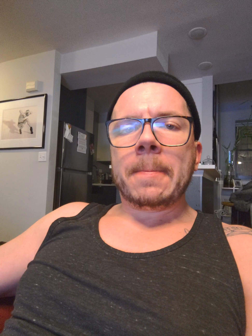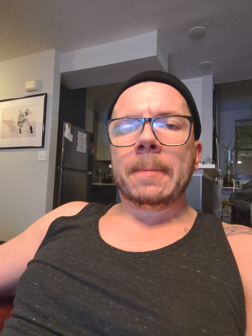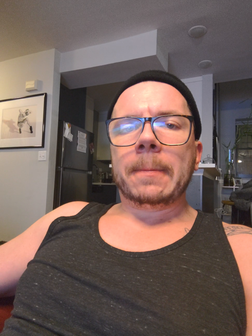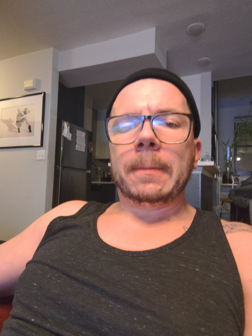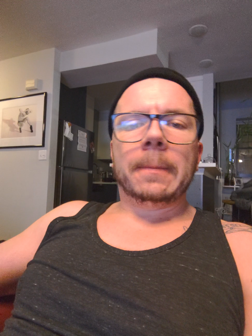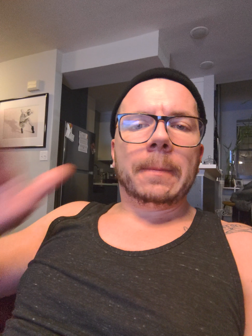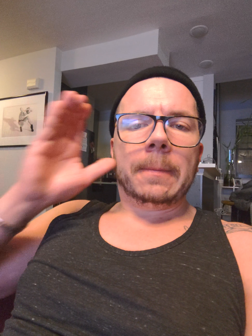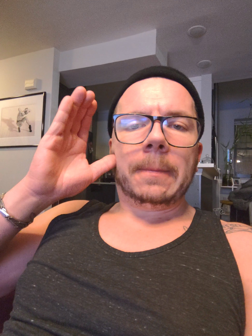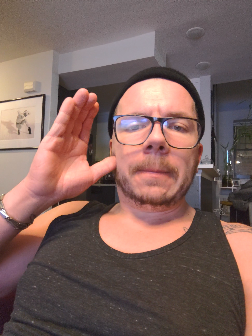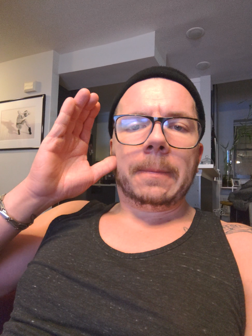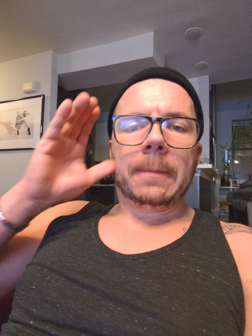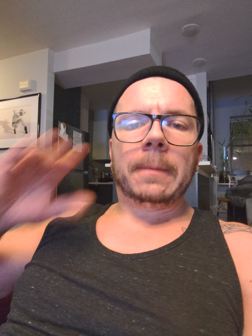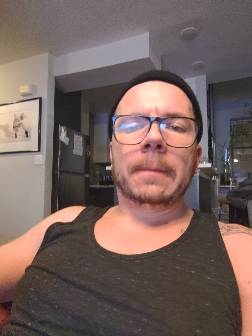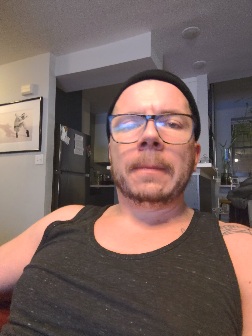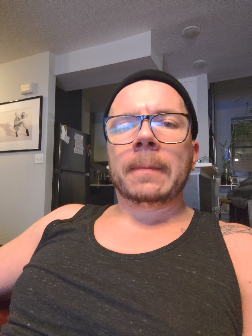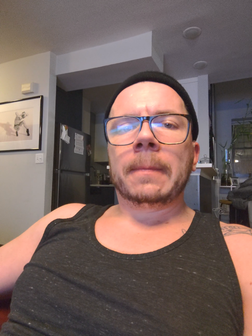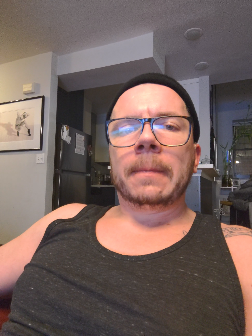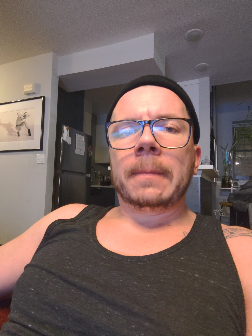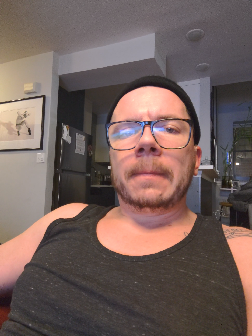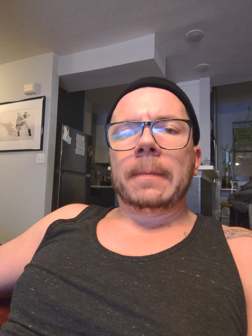listen